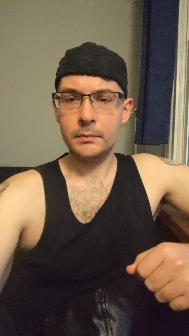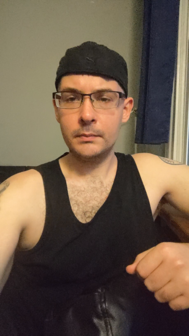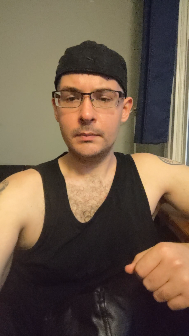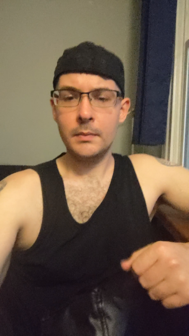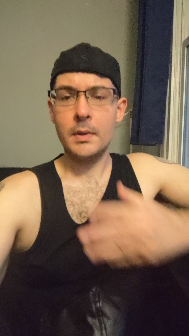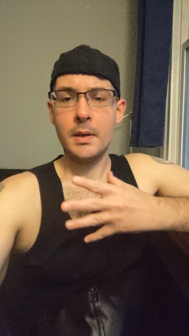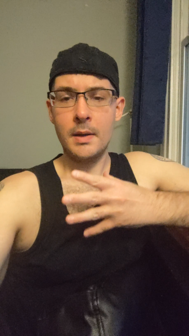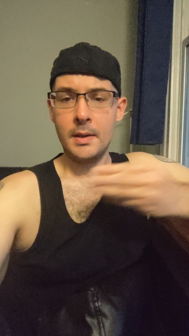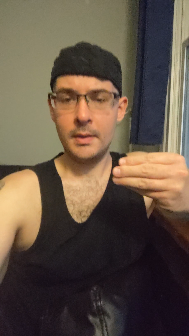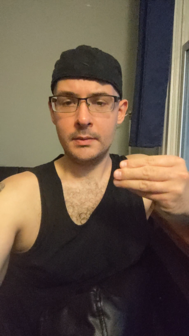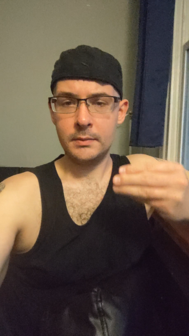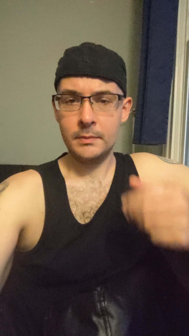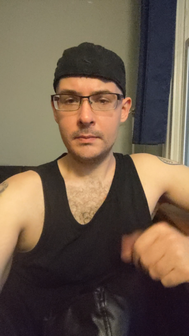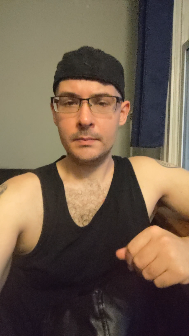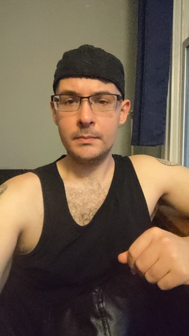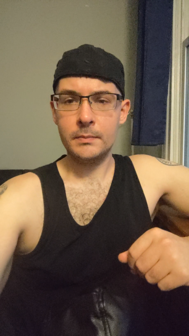and